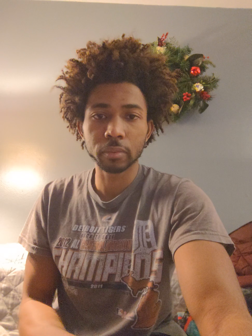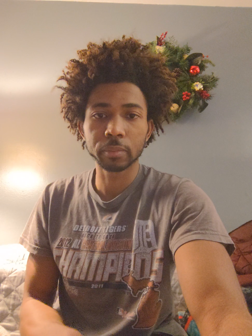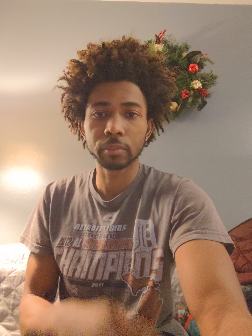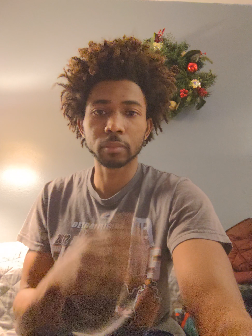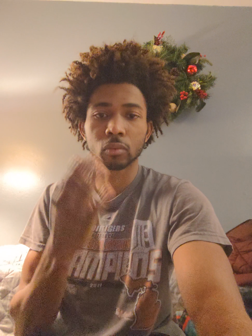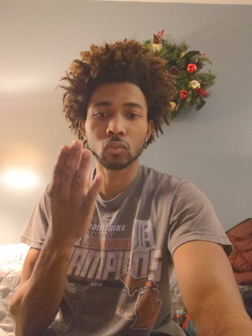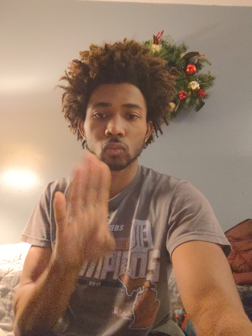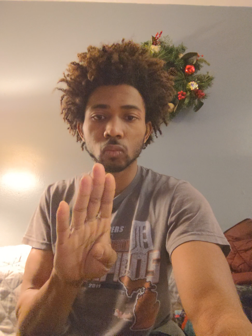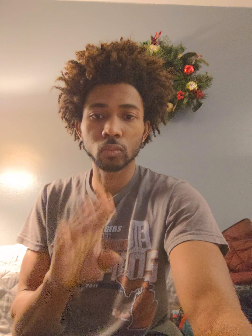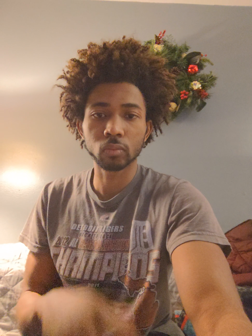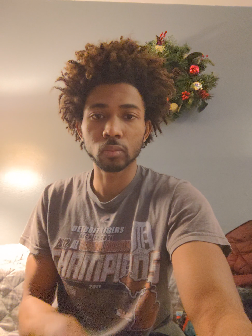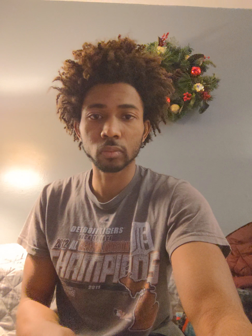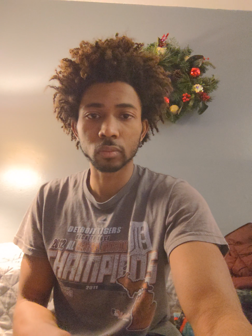close